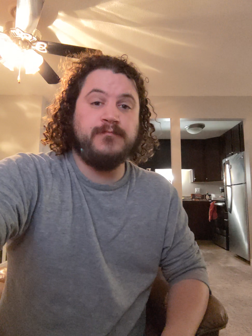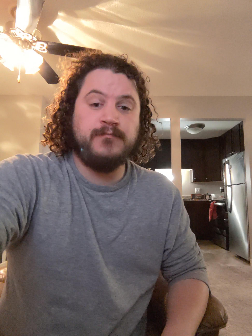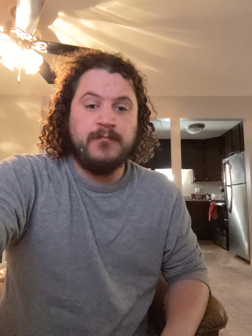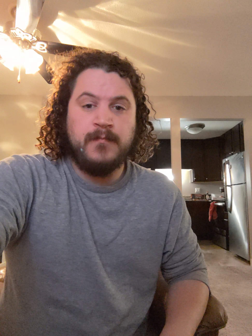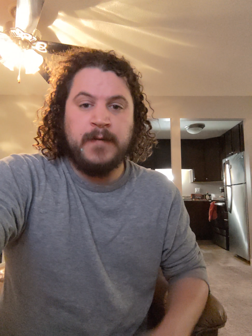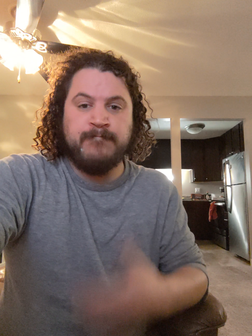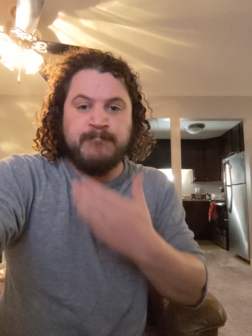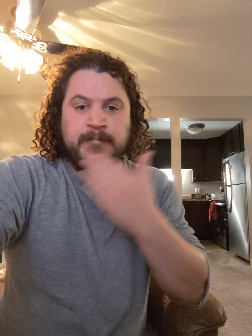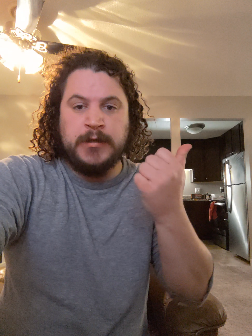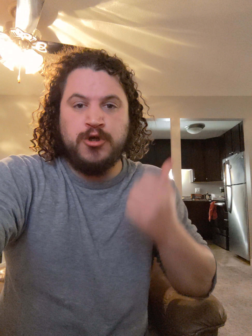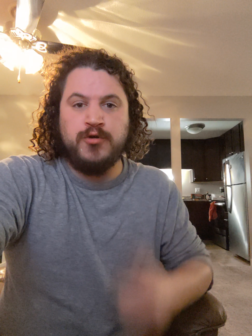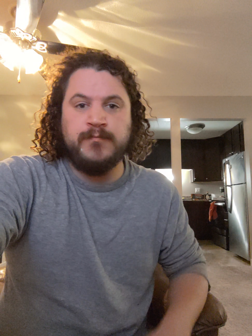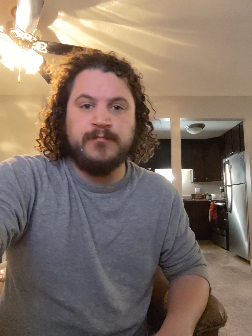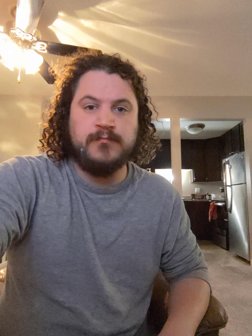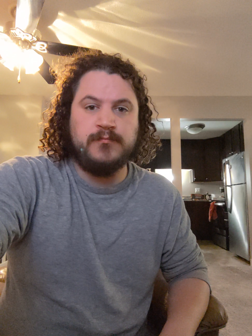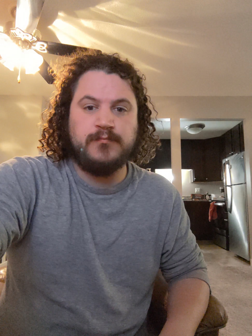better